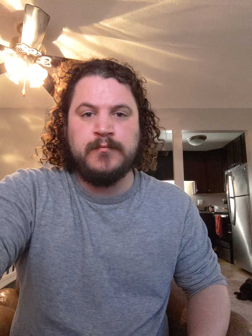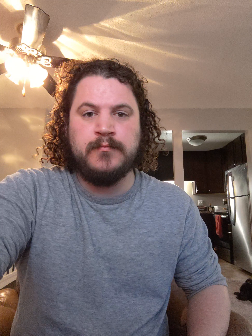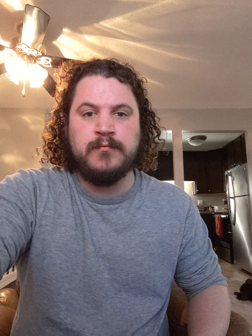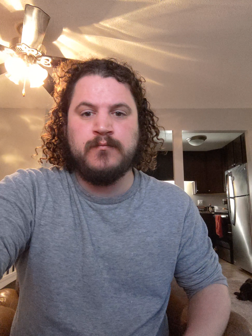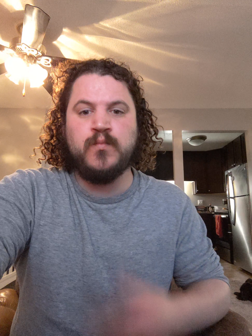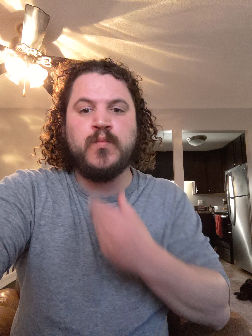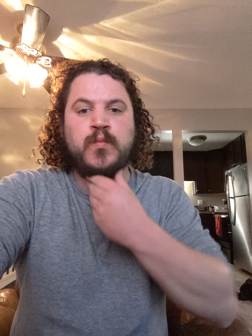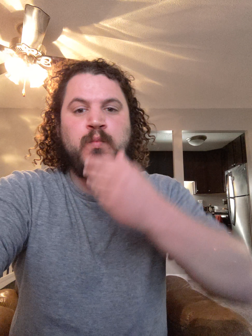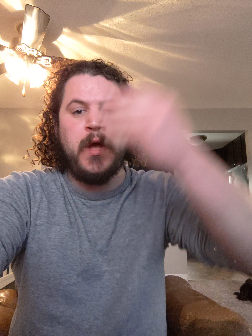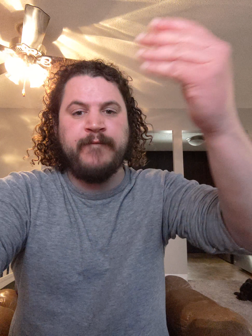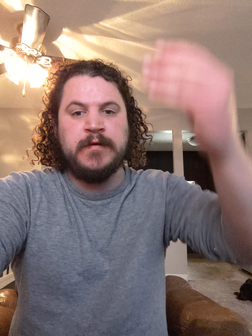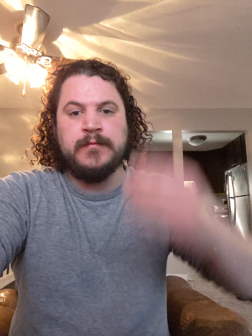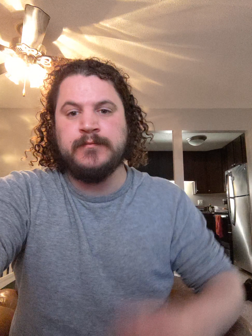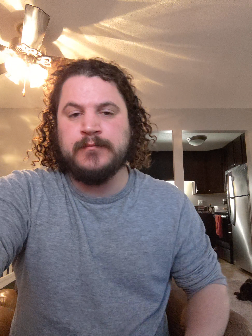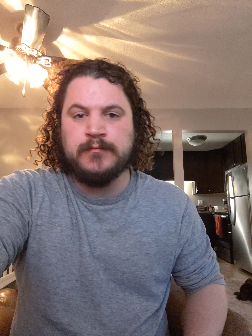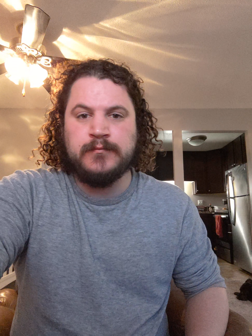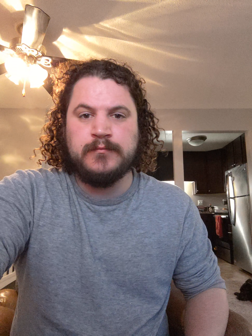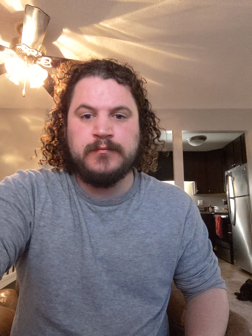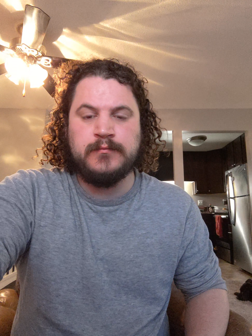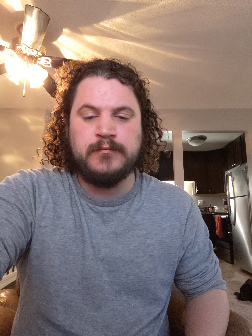giraffe